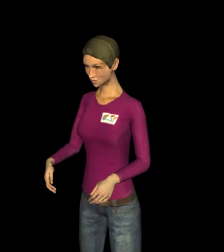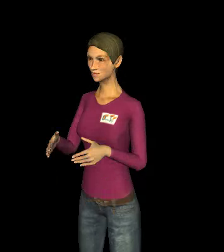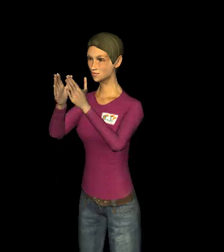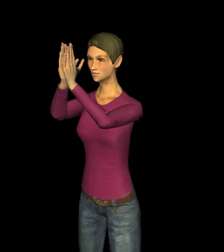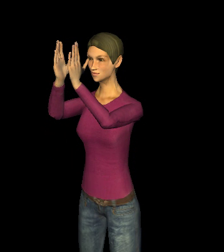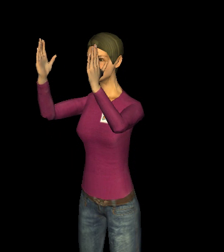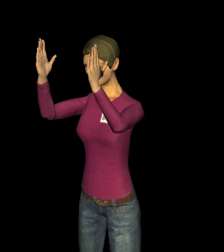مكتبة